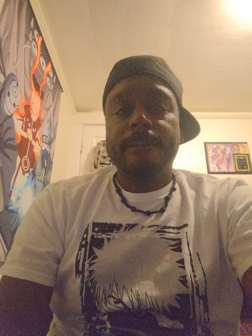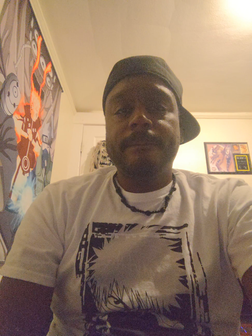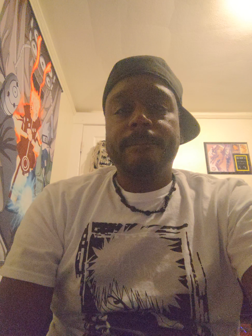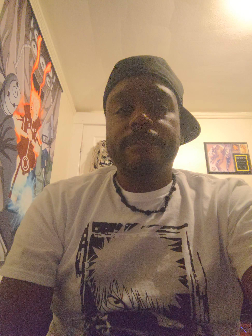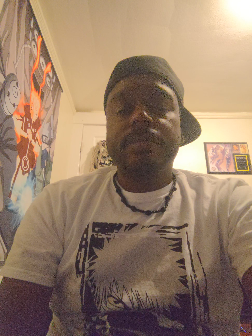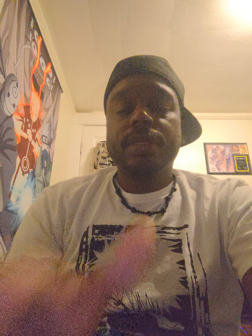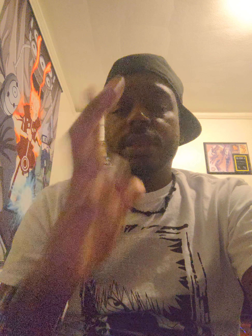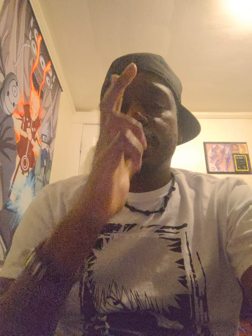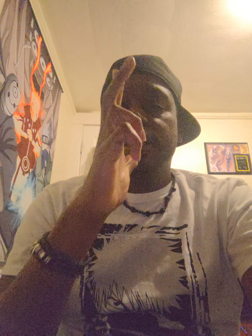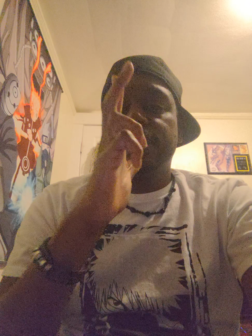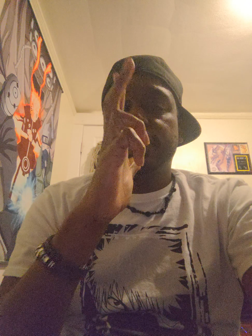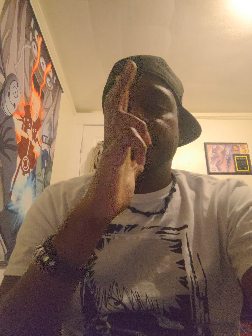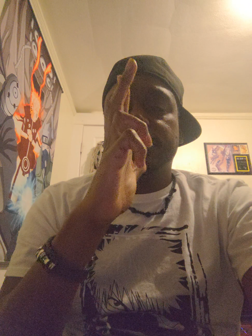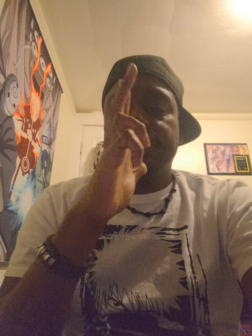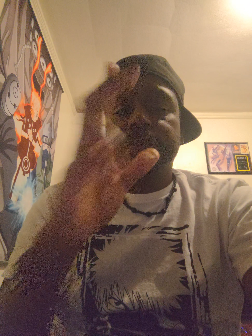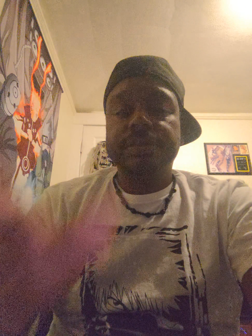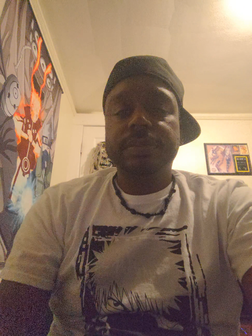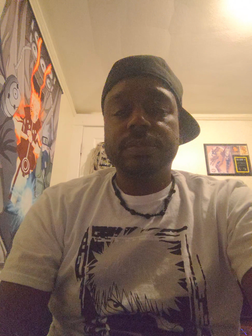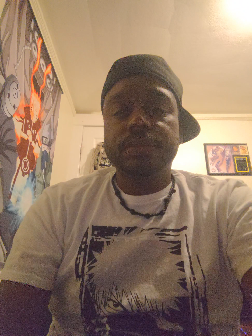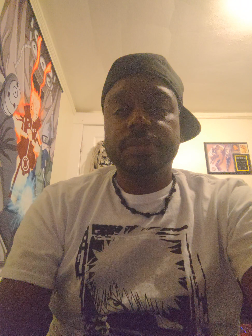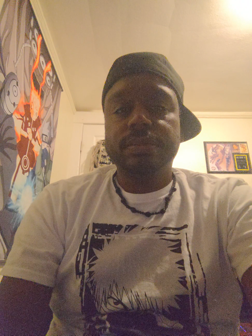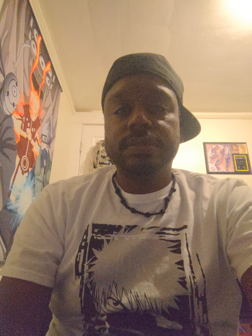hen